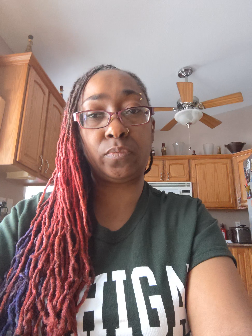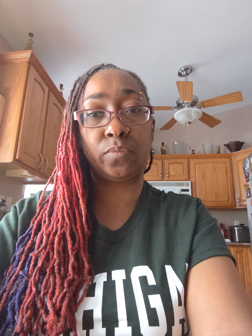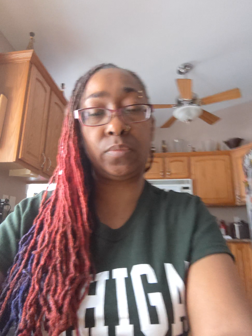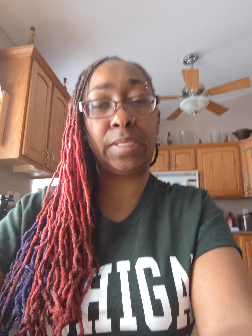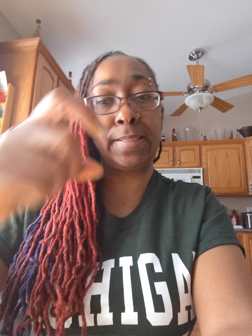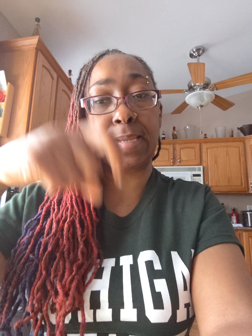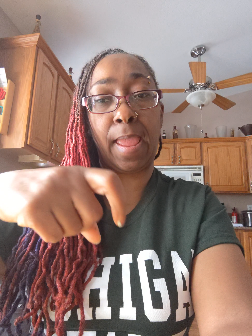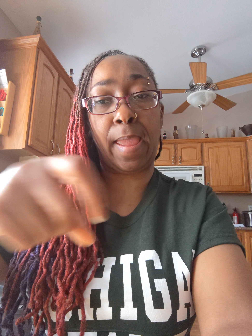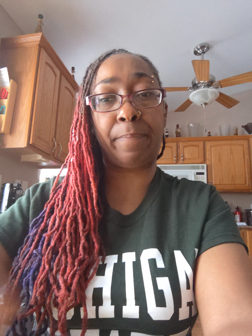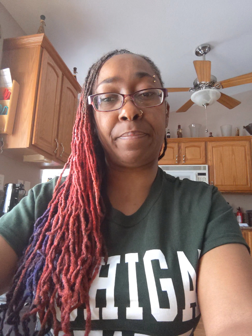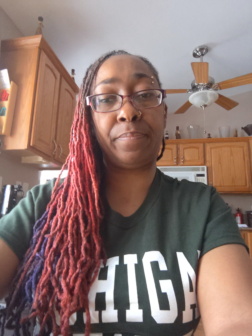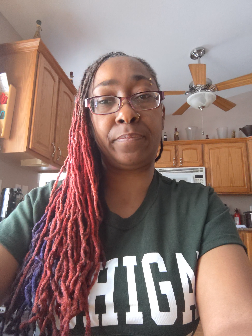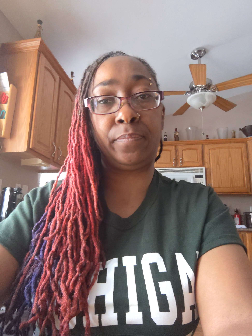time